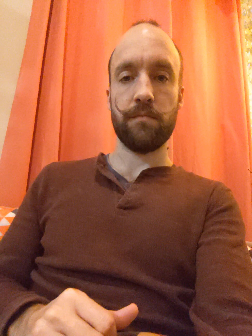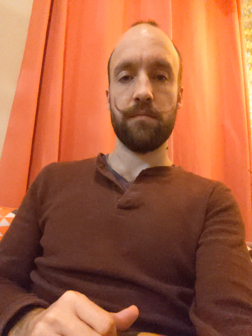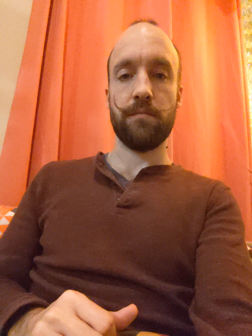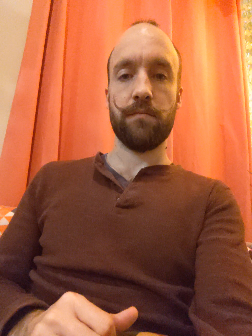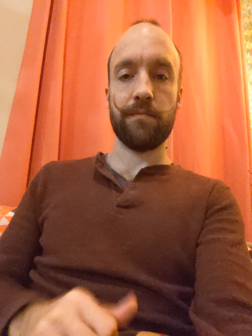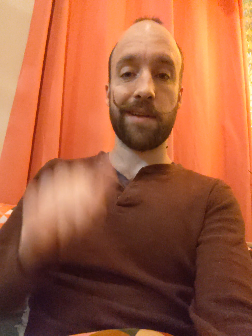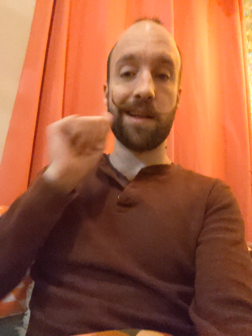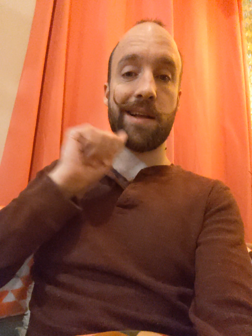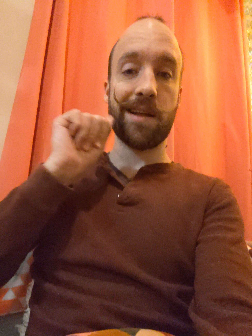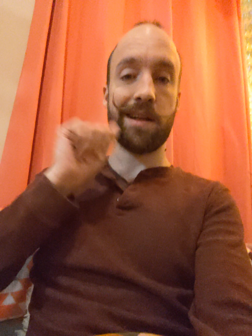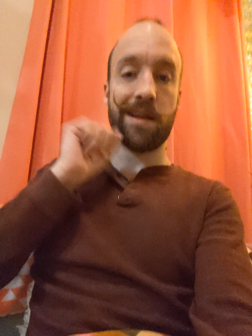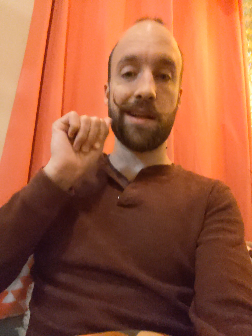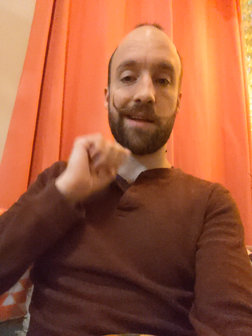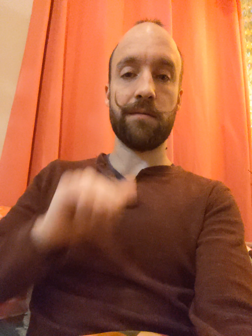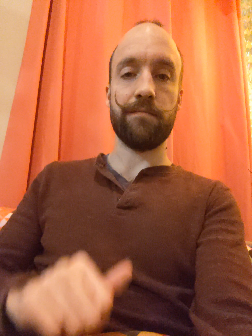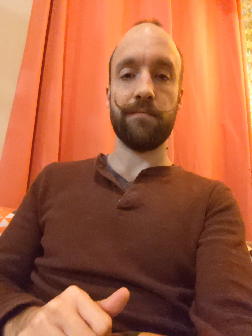aunt